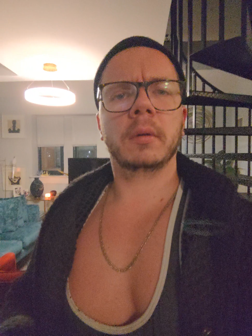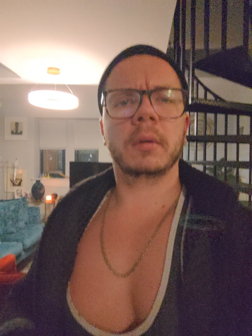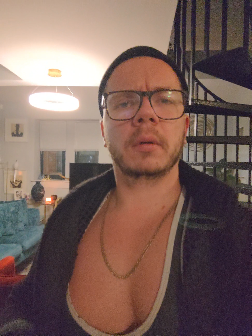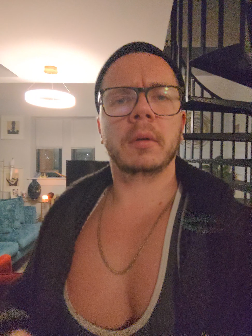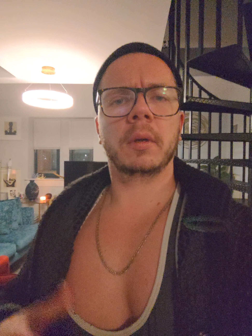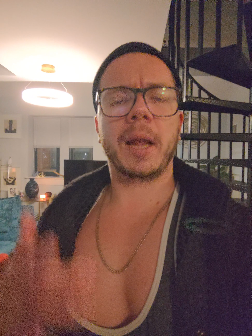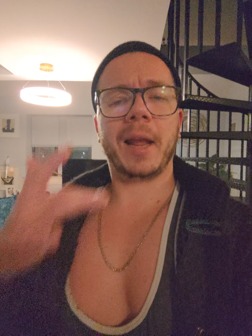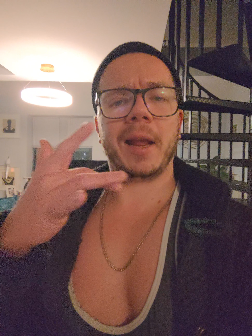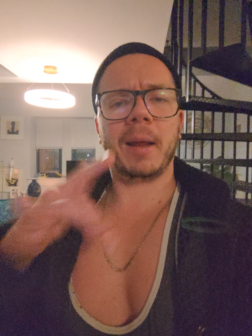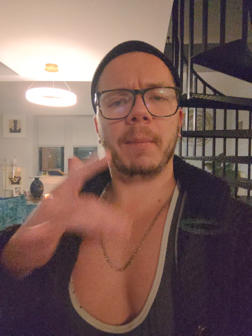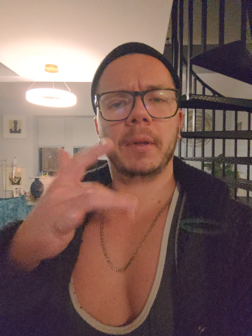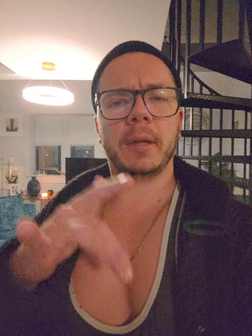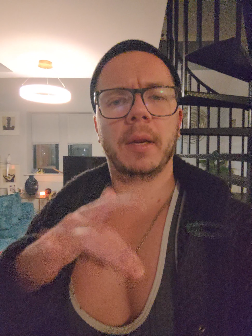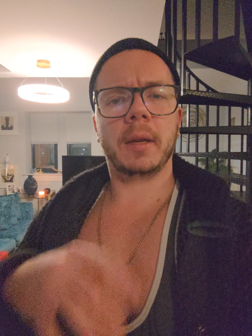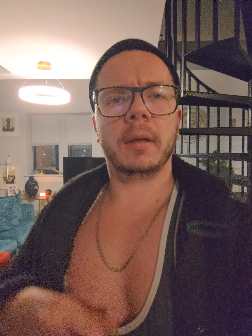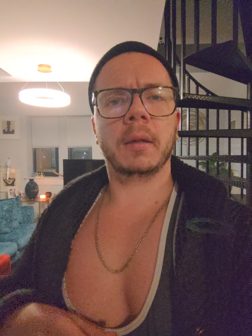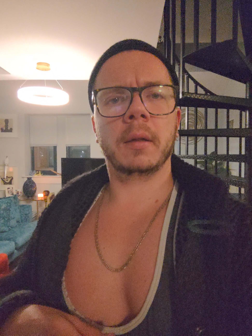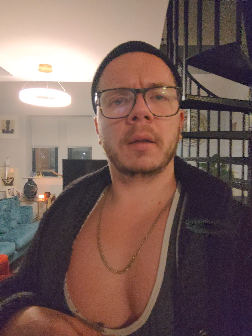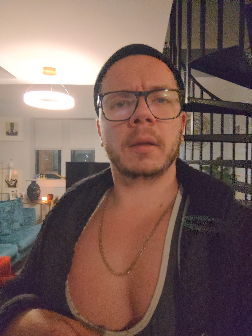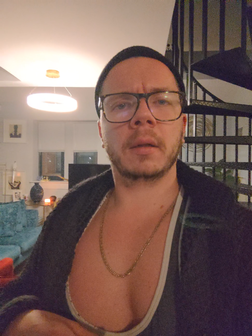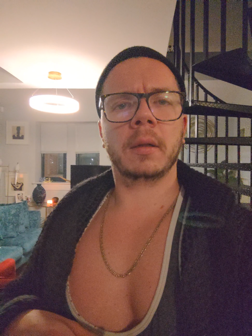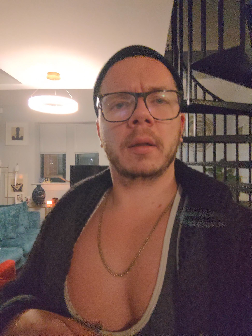empty